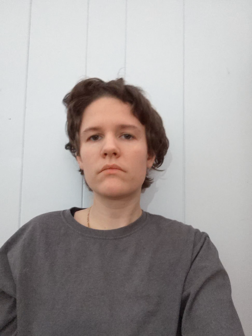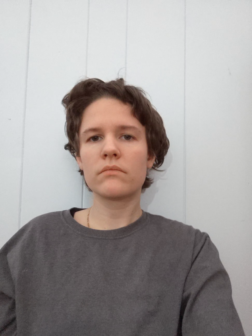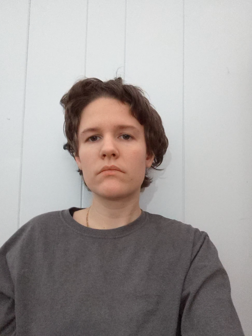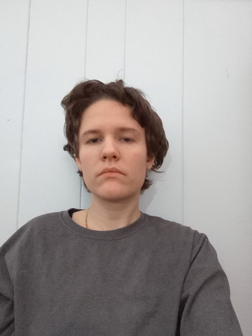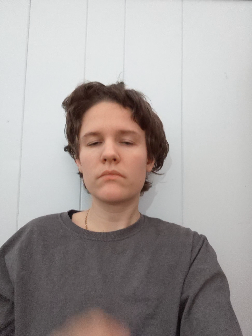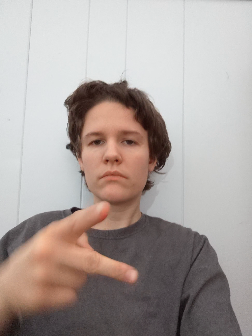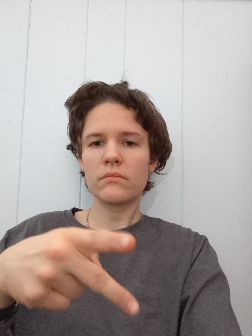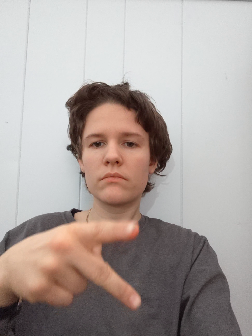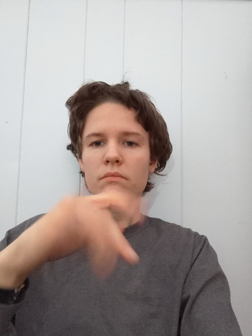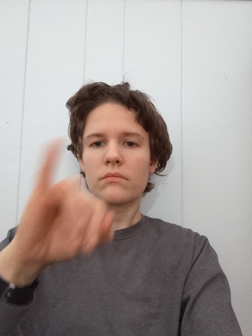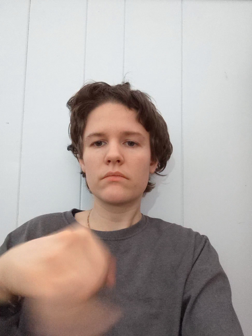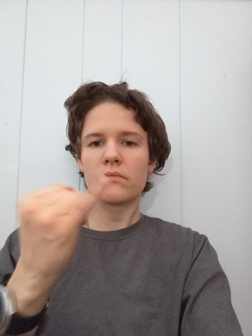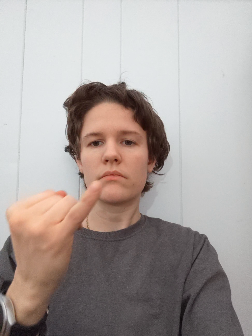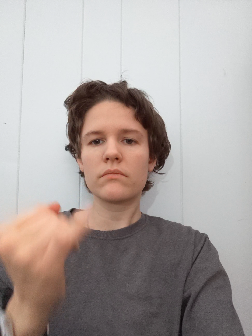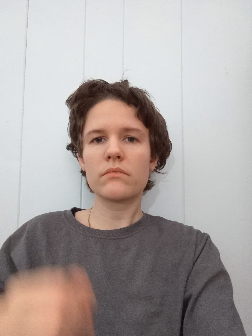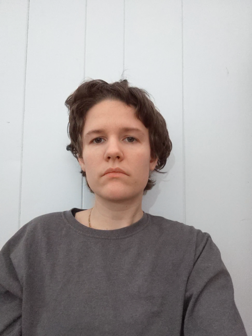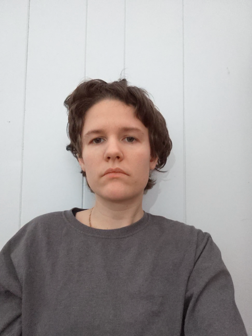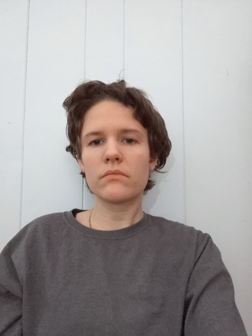pajamas